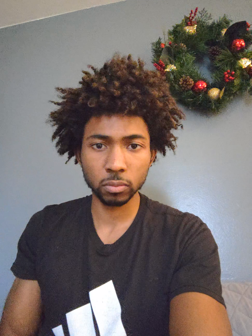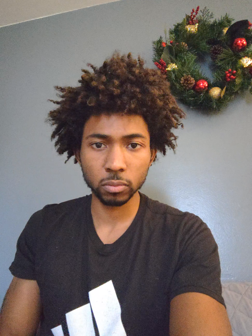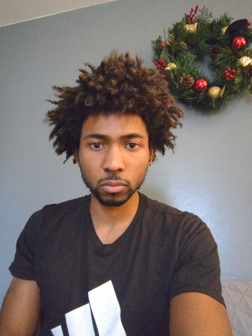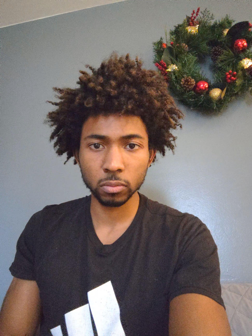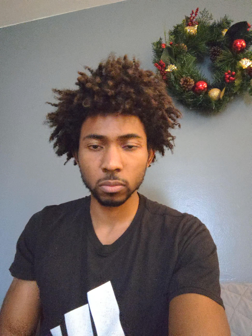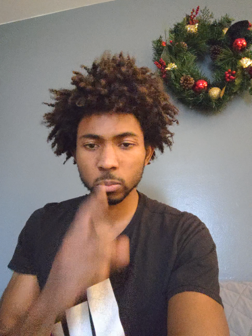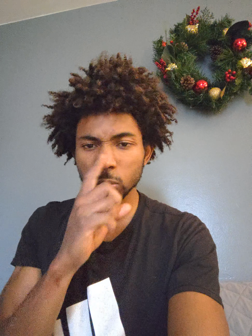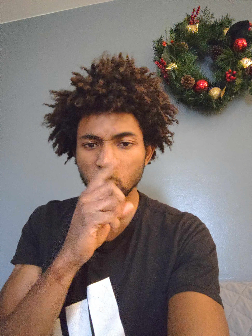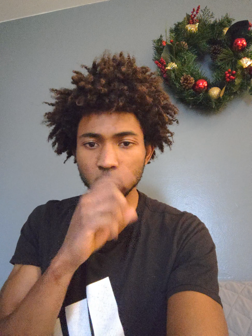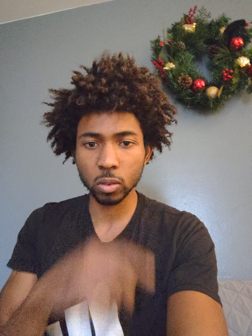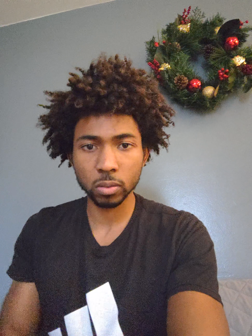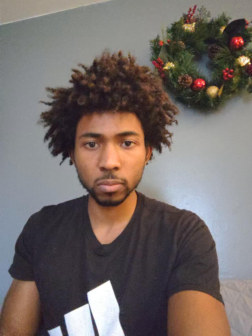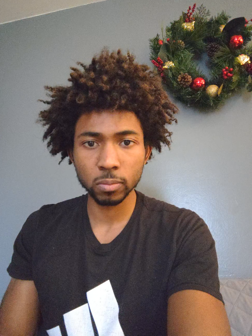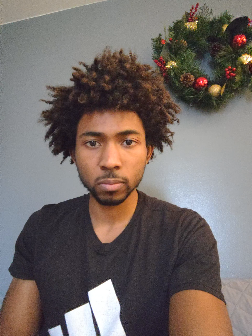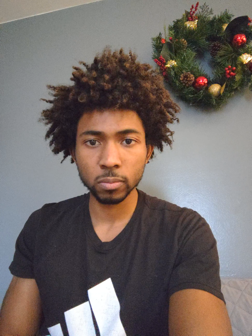mouse